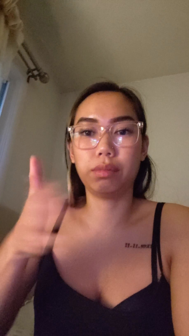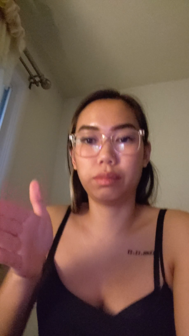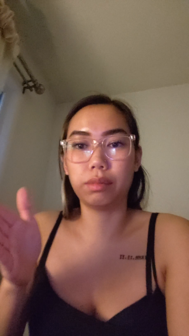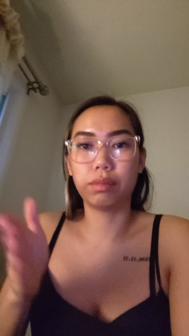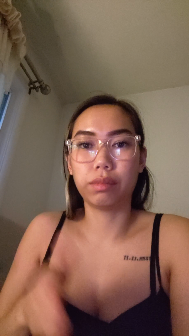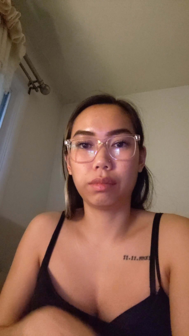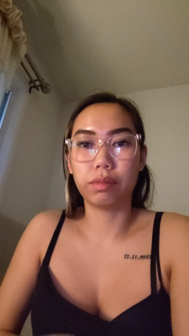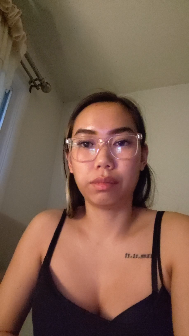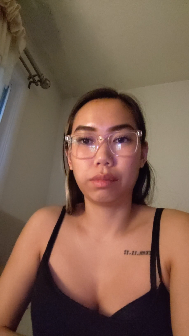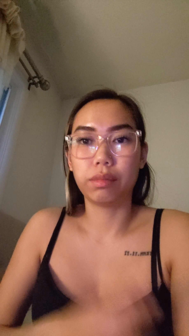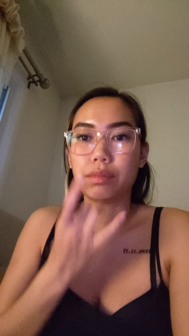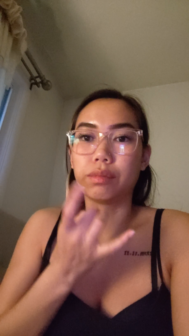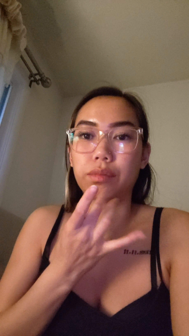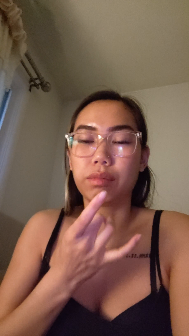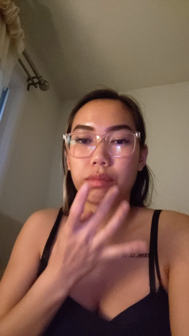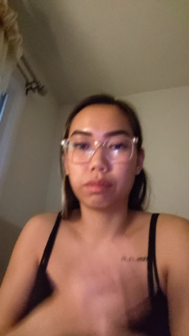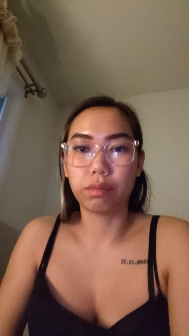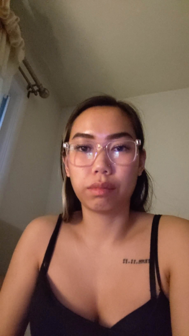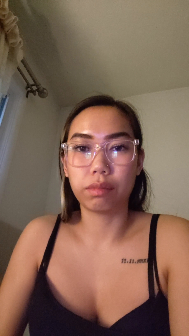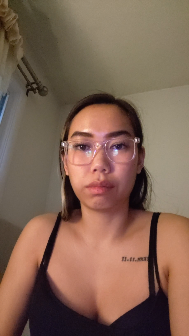light bulb